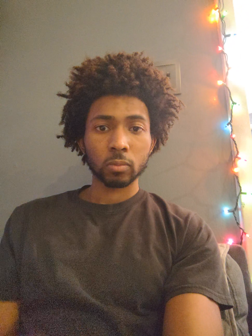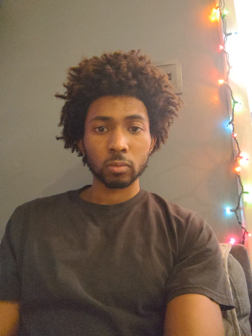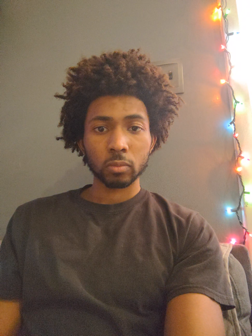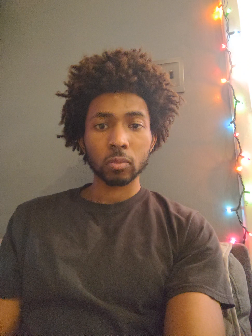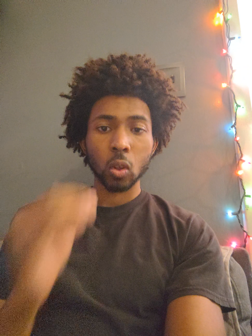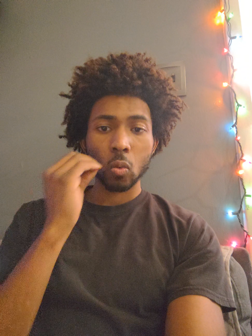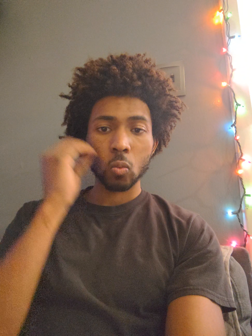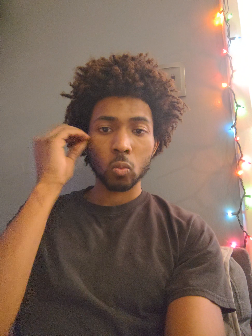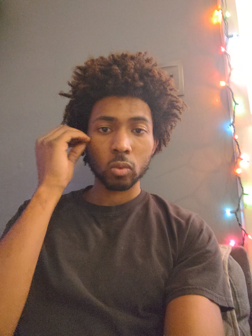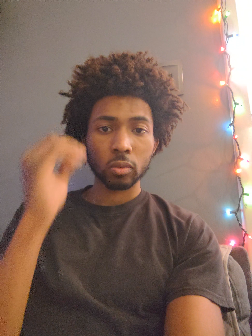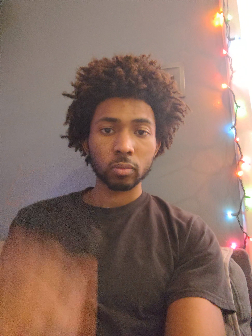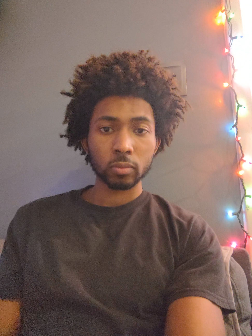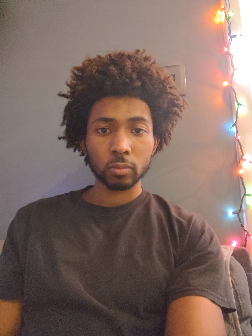home